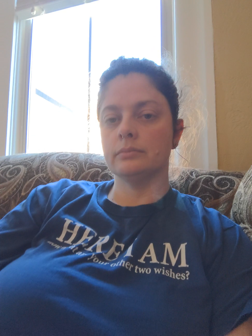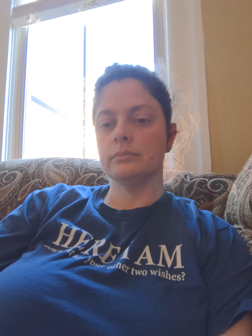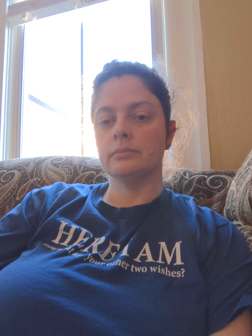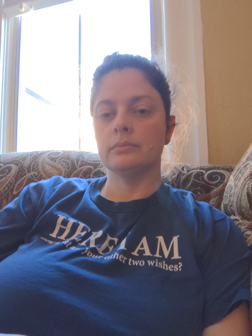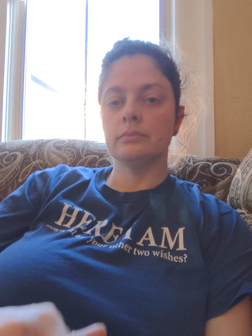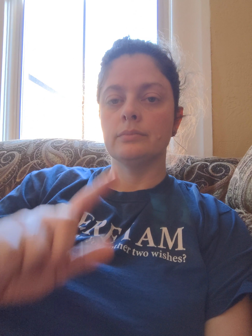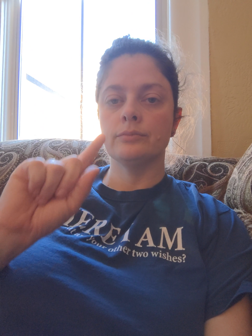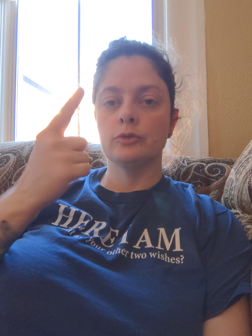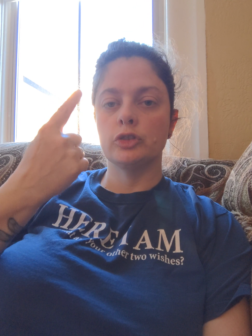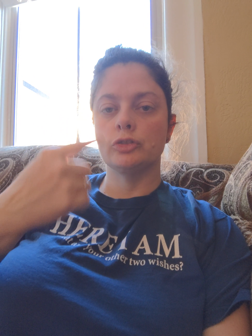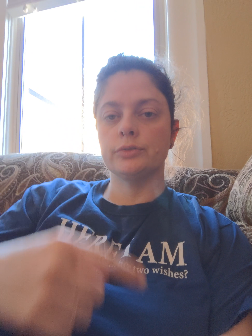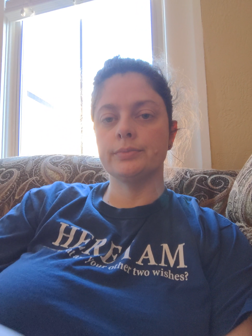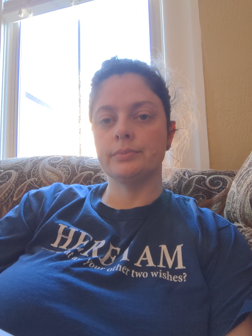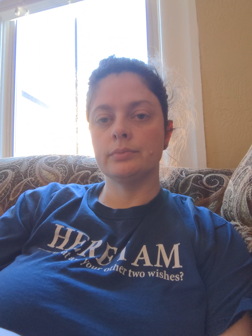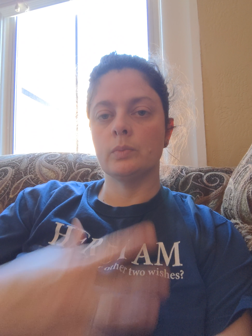first